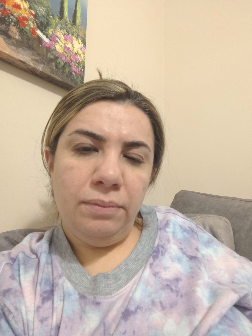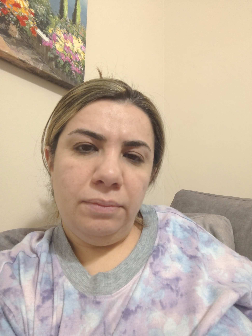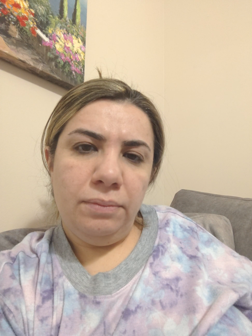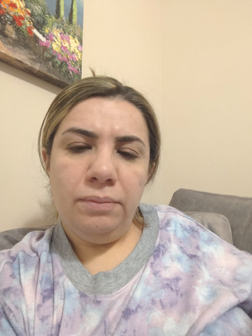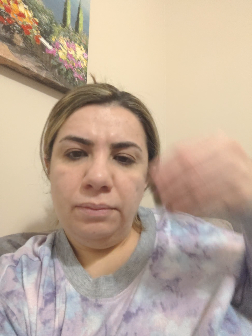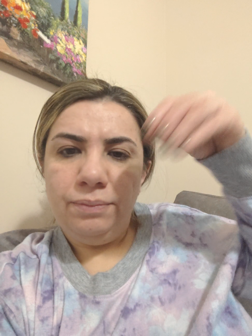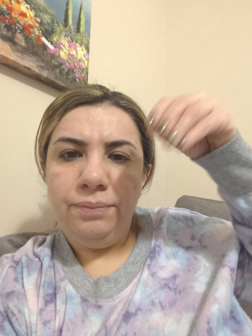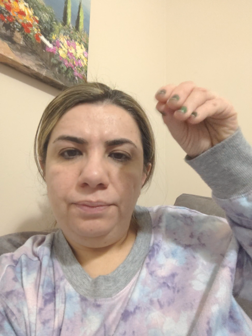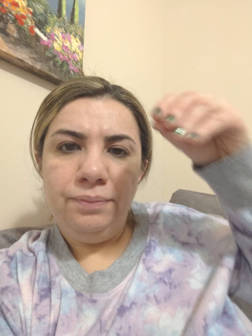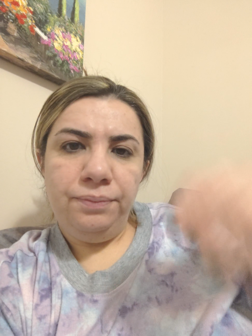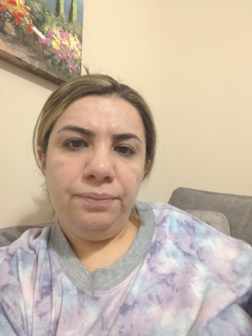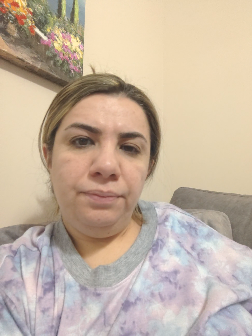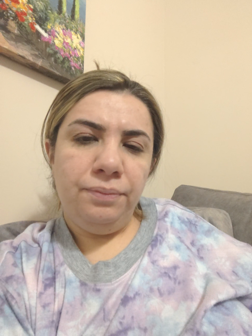store